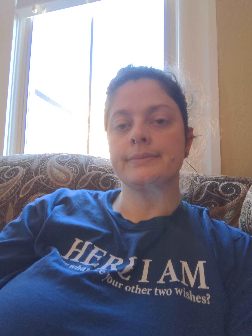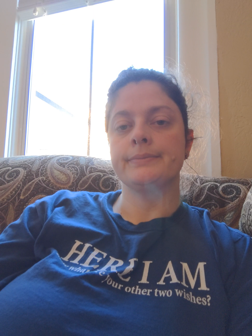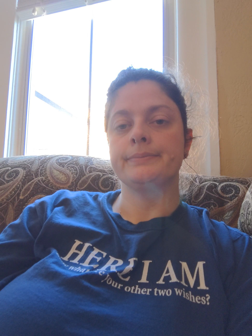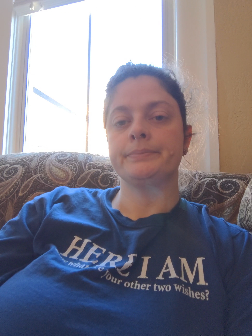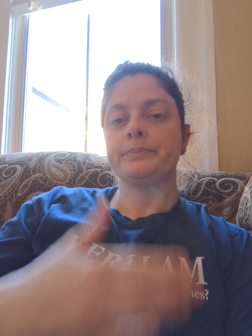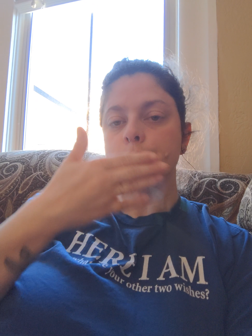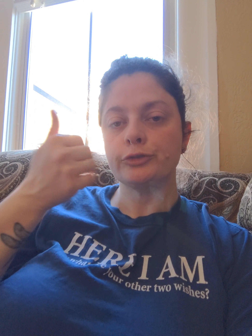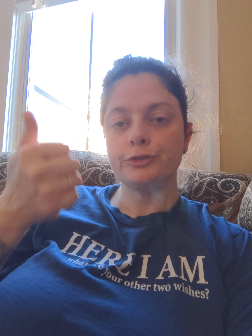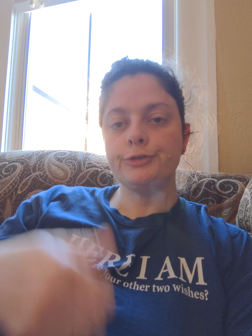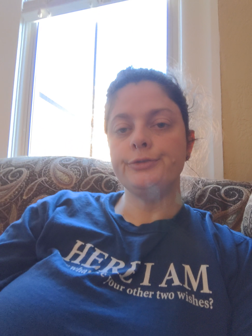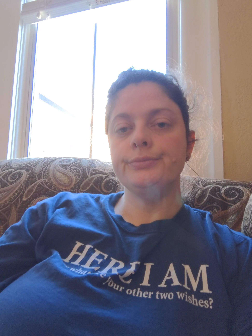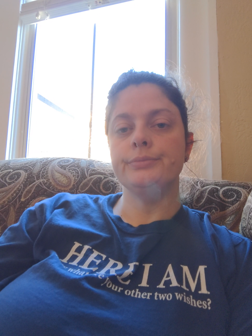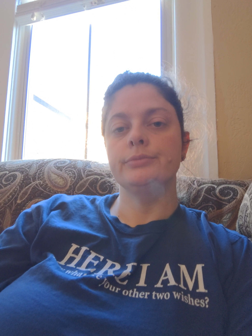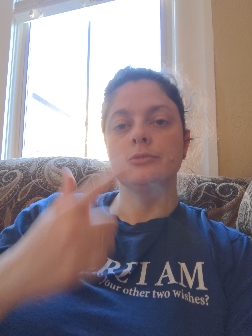better